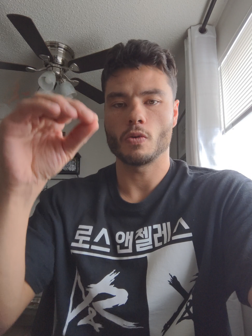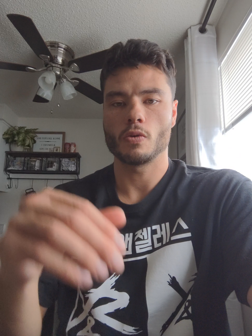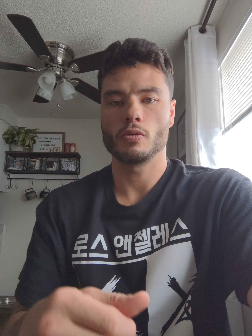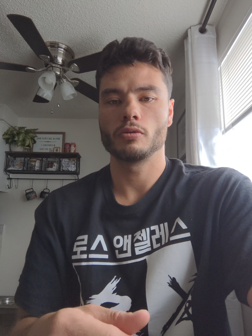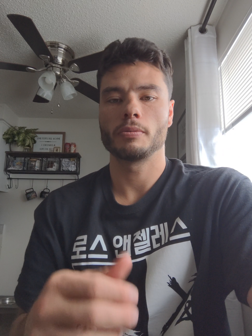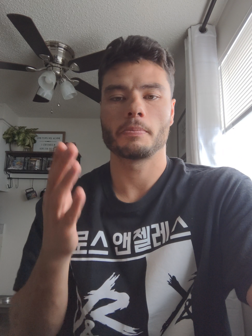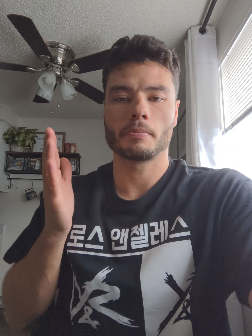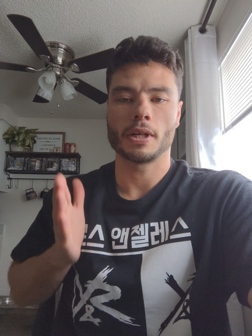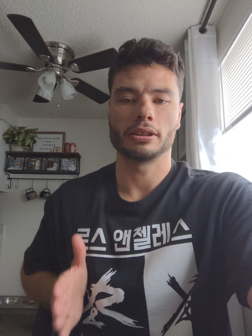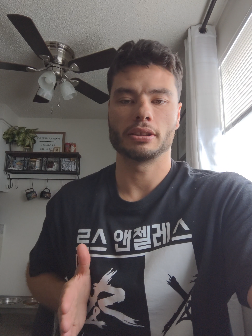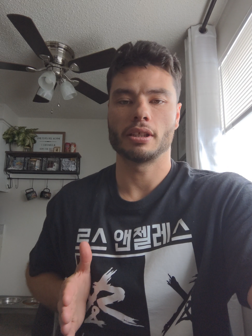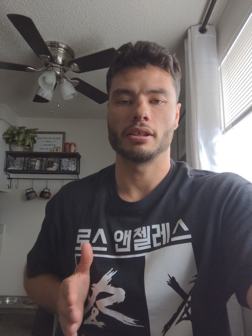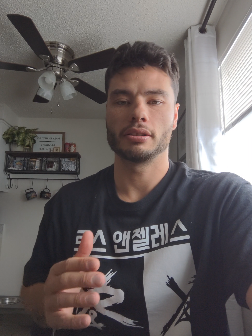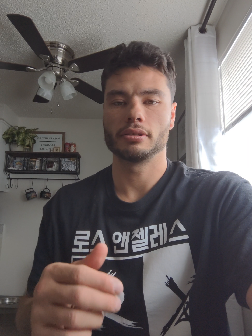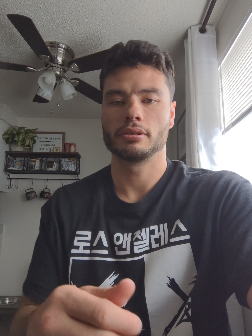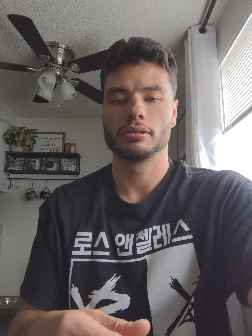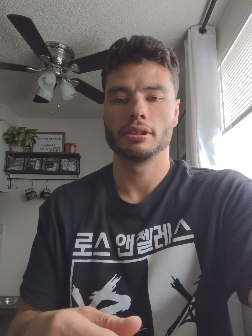beside